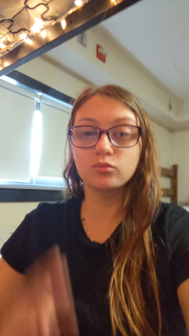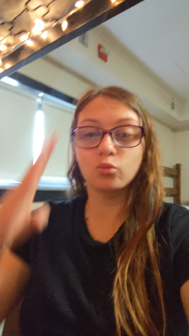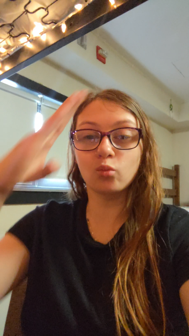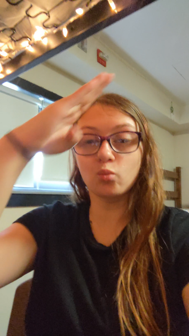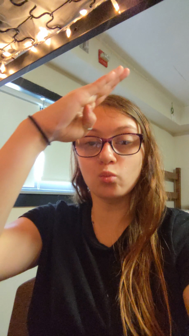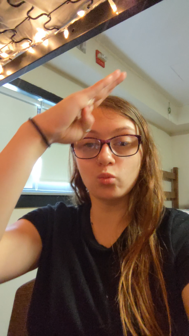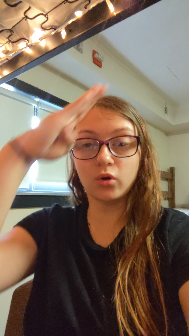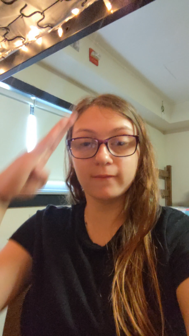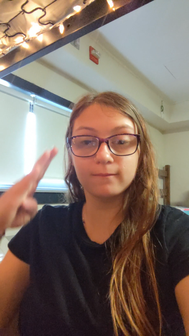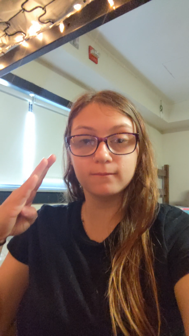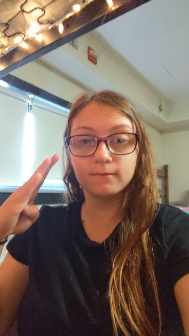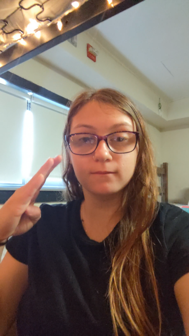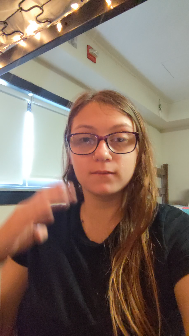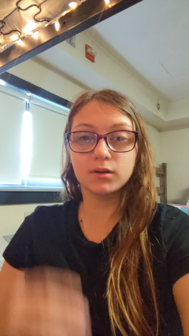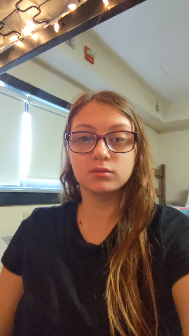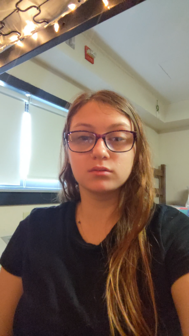roof